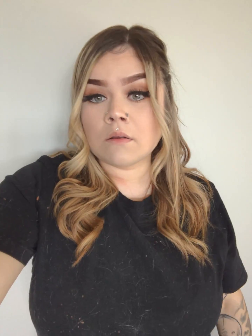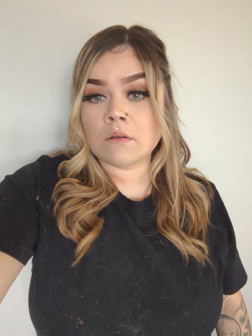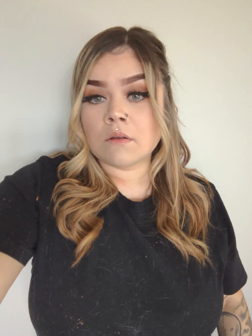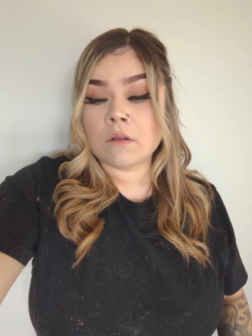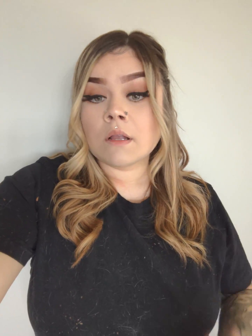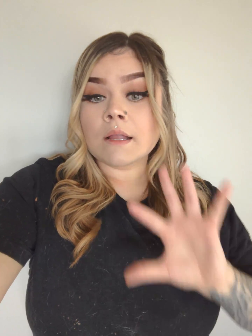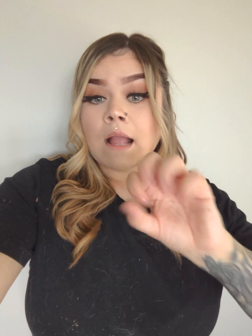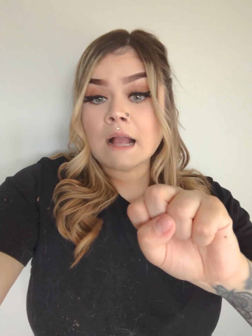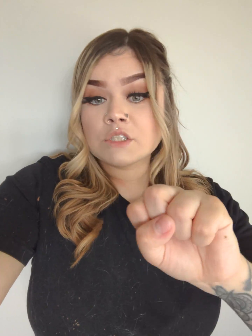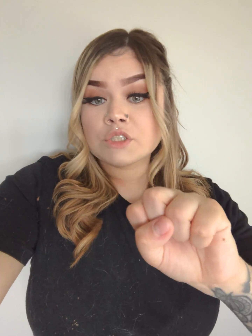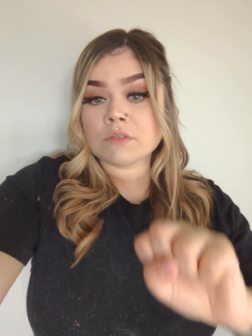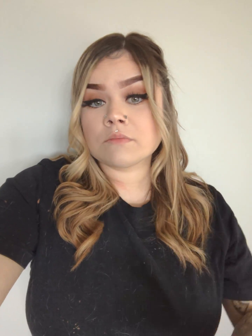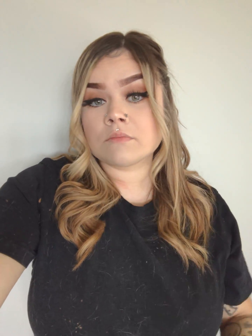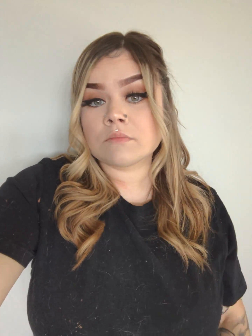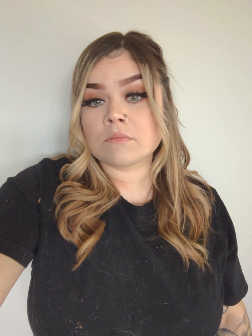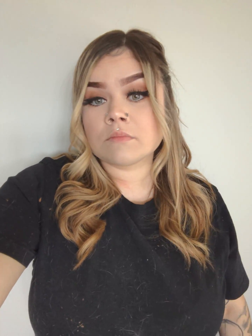catch